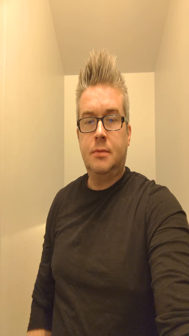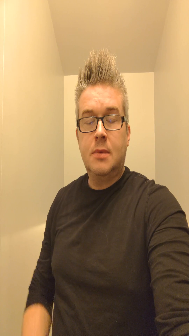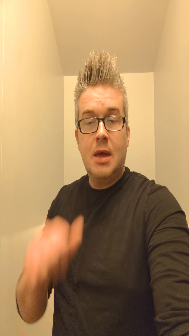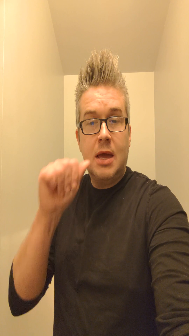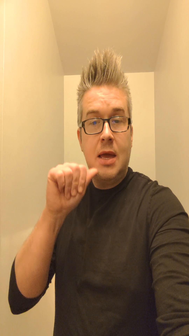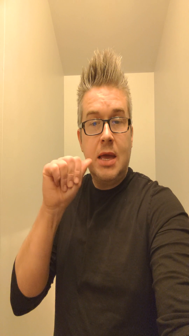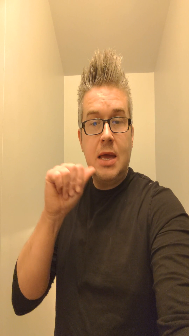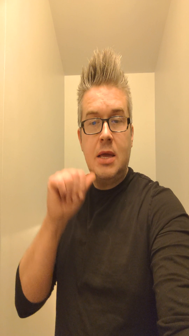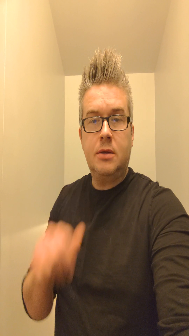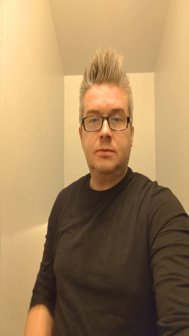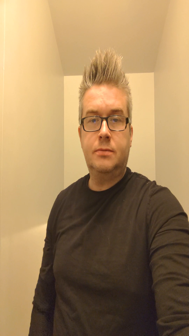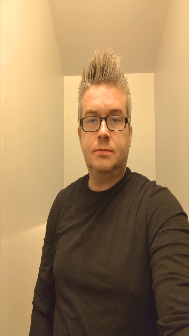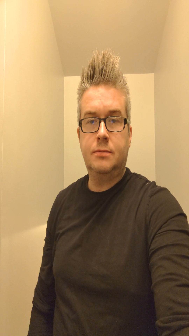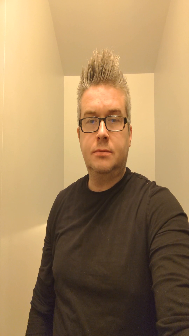aunt